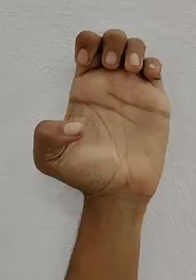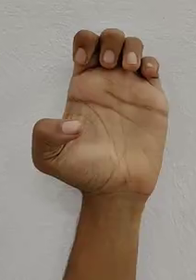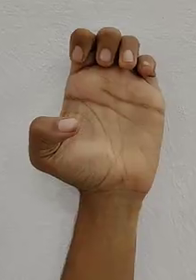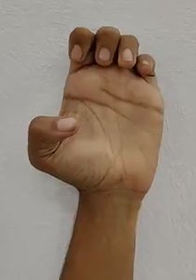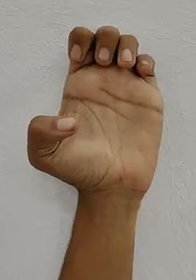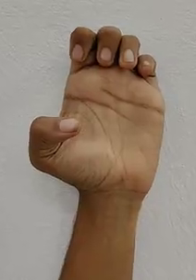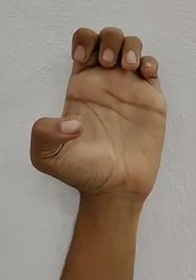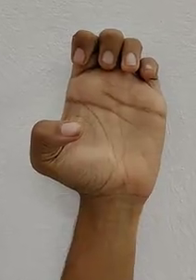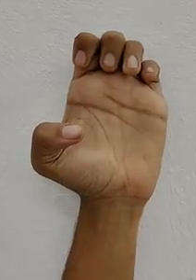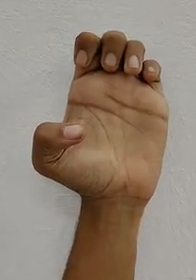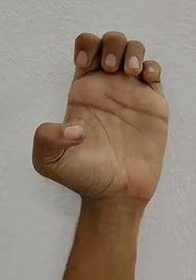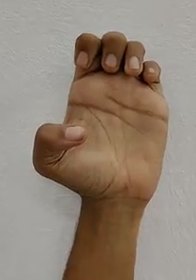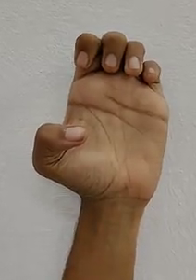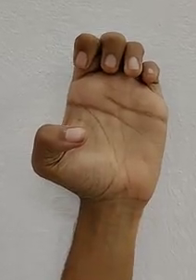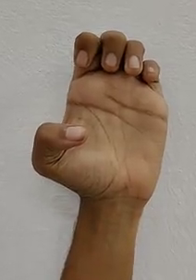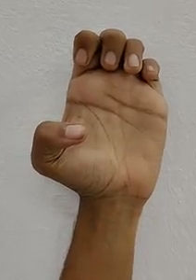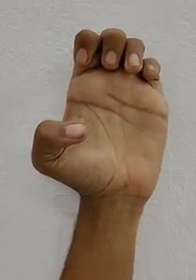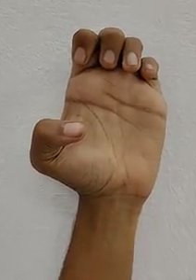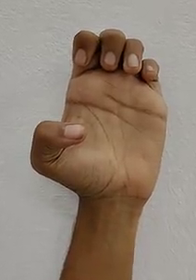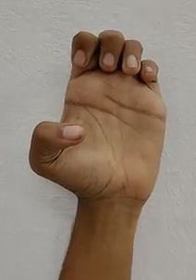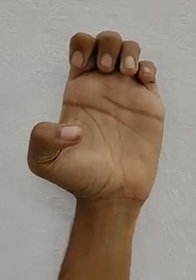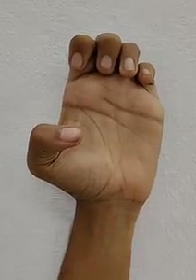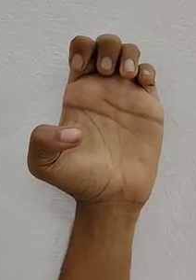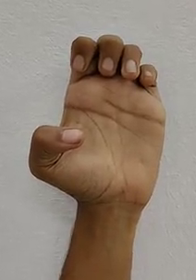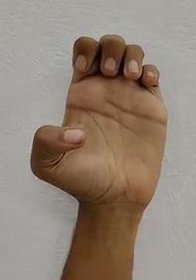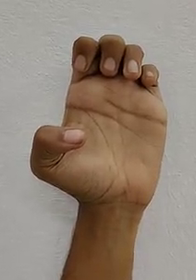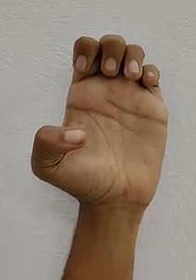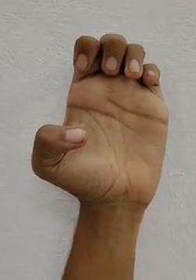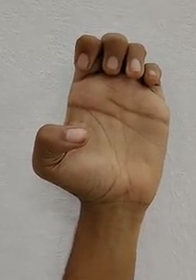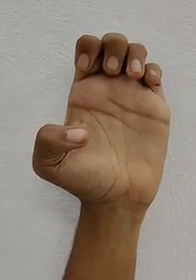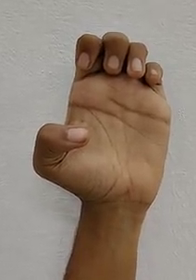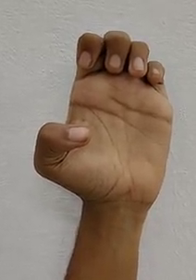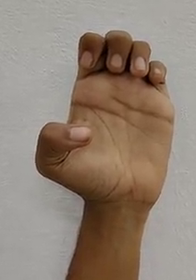ഇ